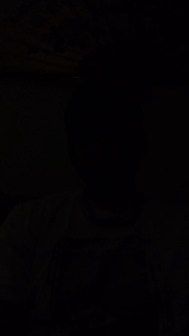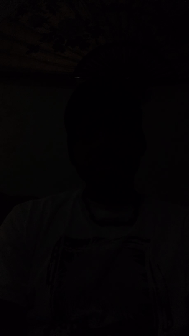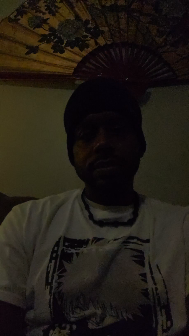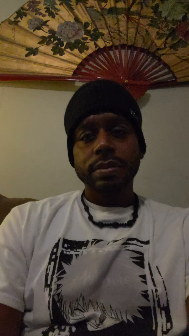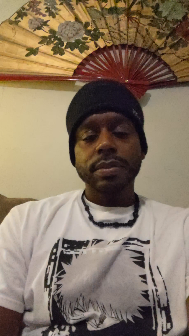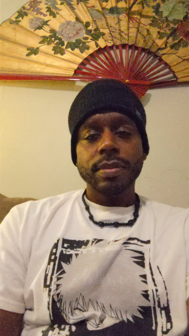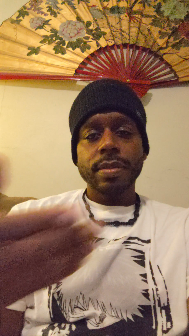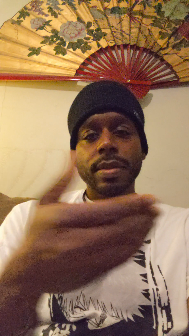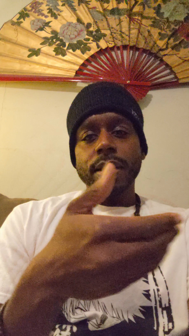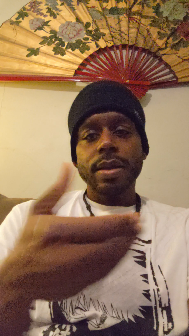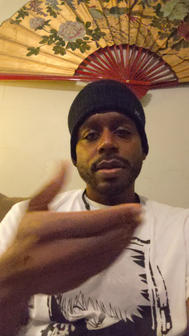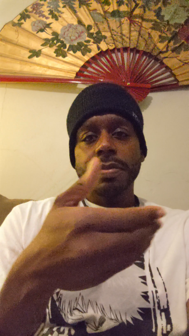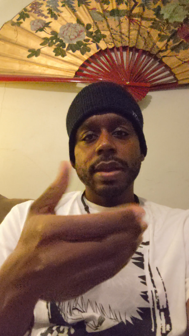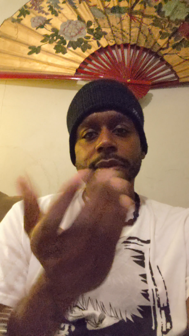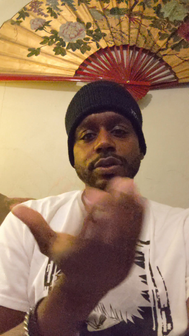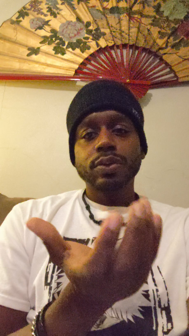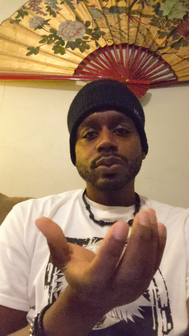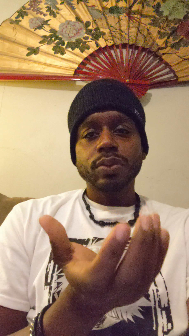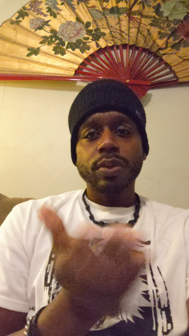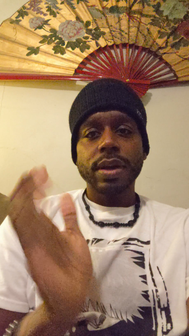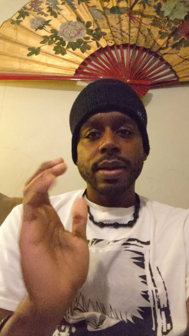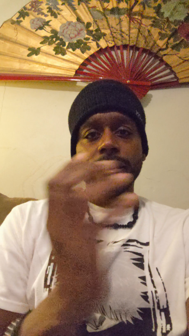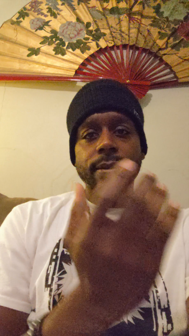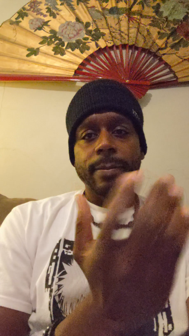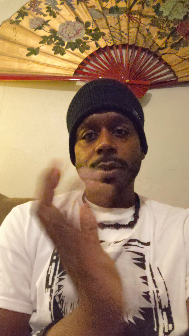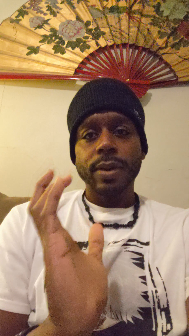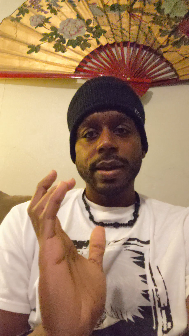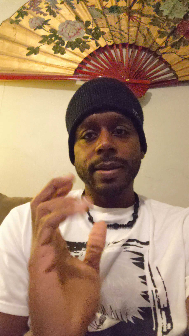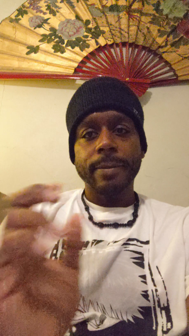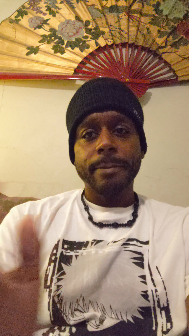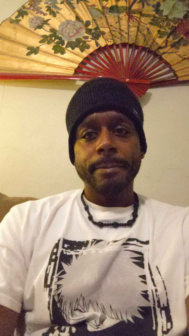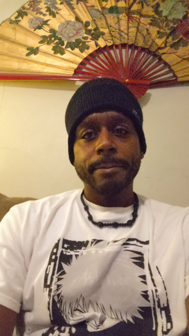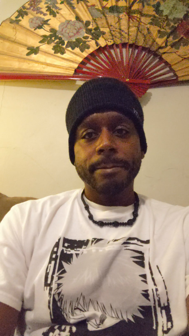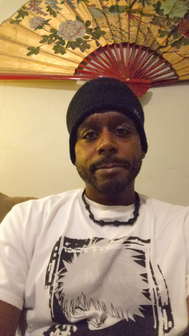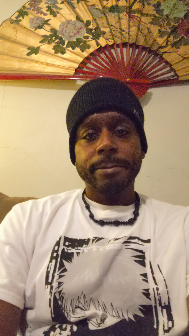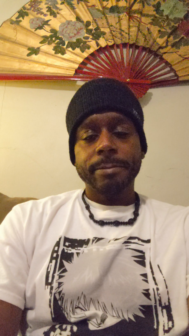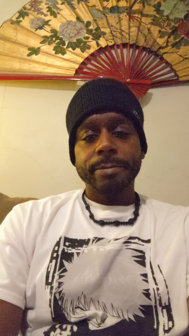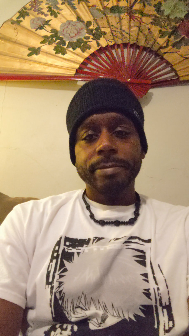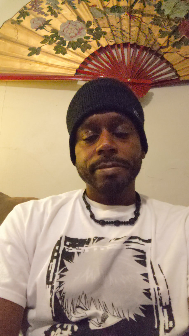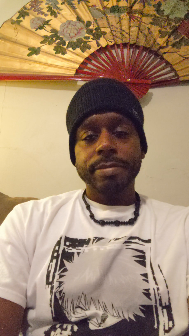crib